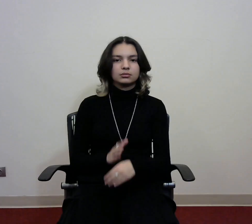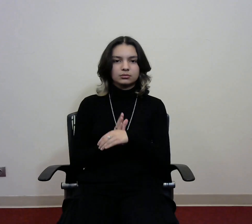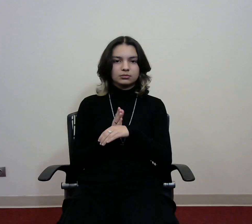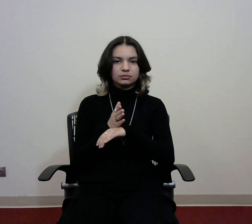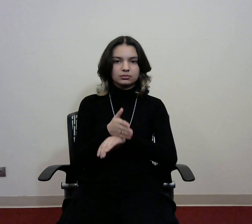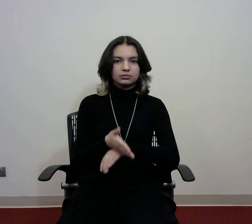müraciət